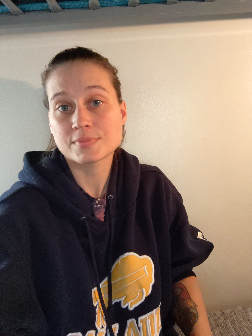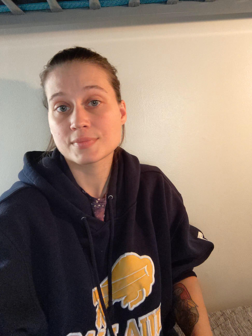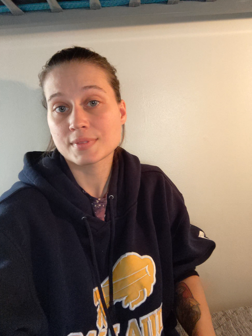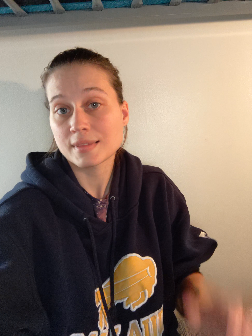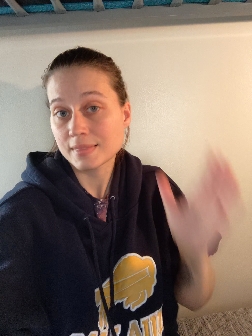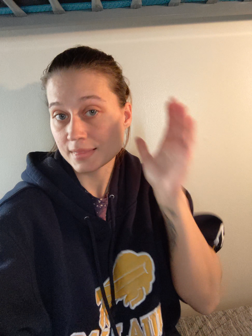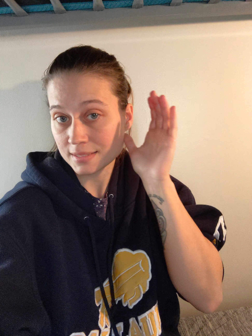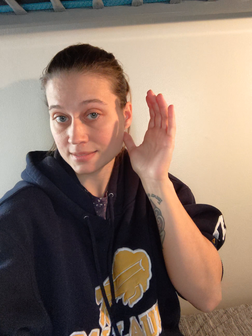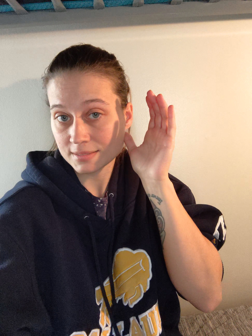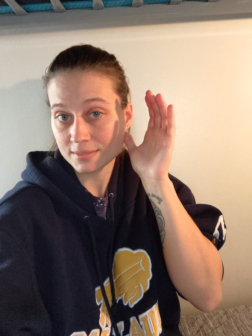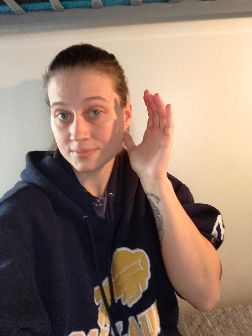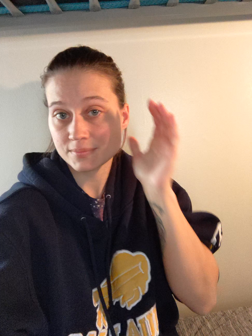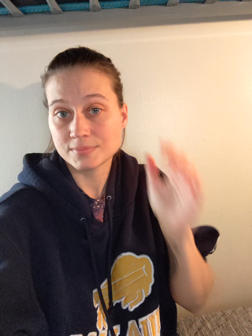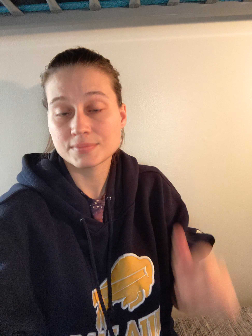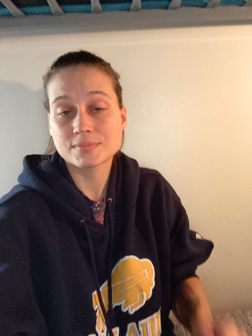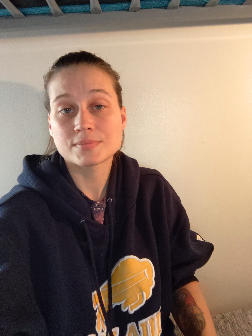listen